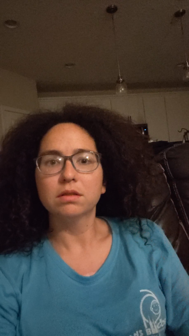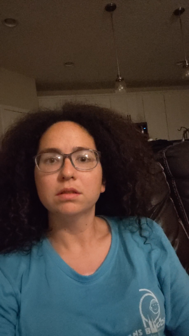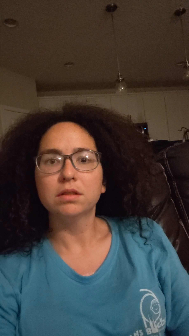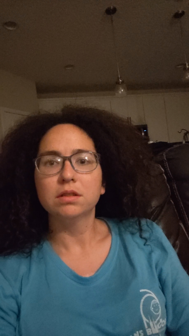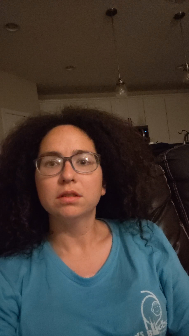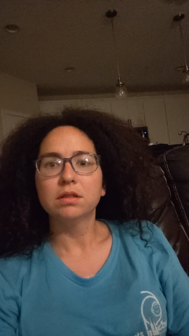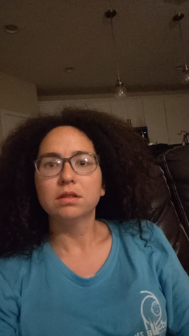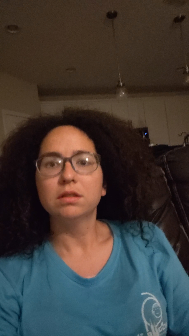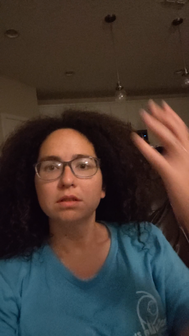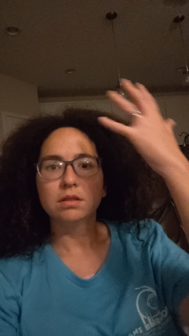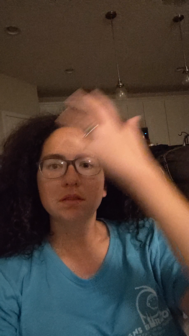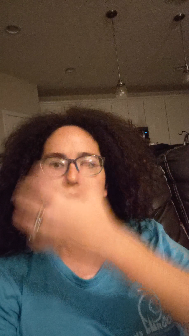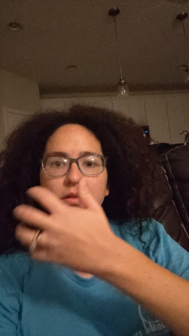dark